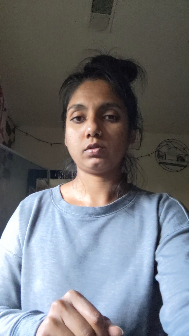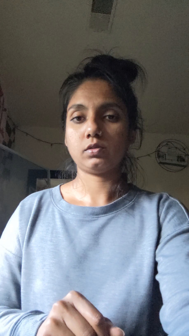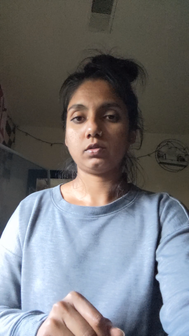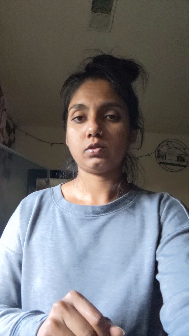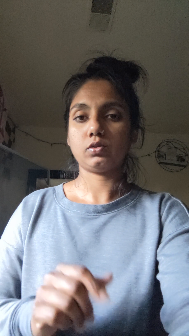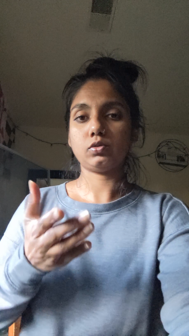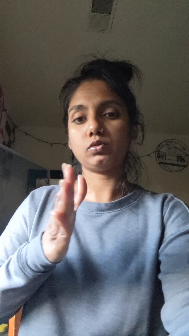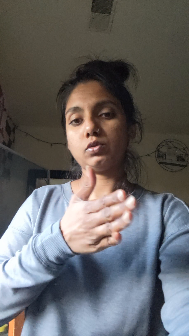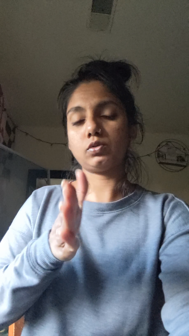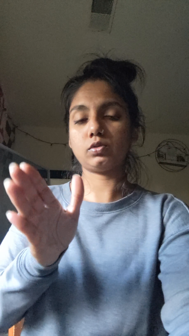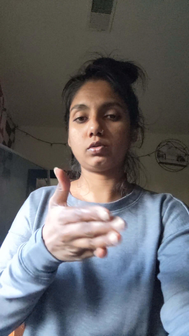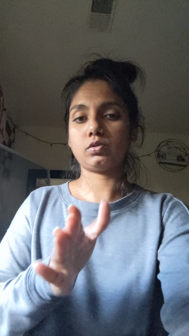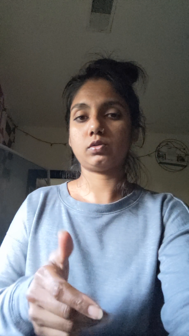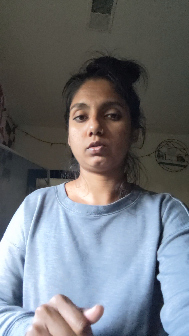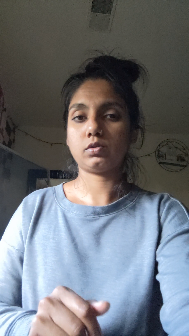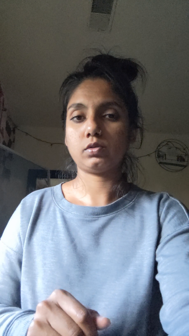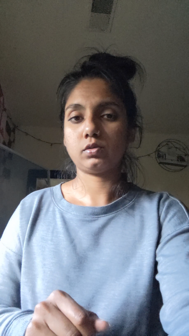cook